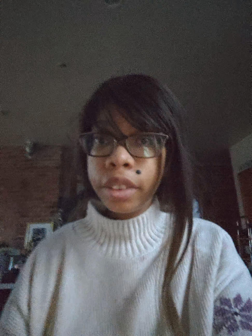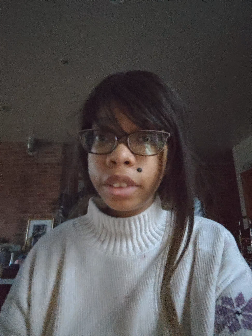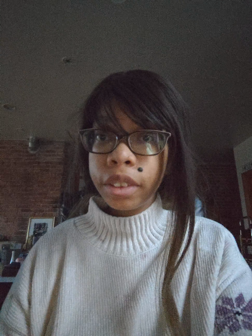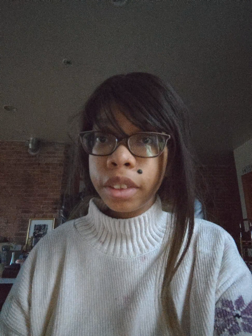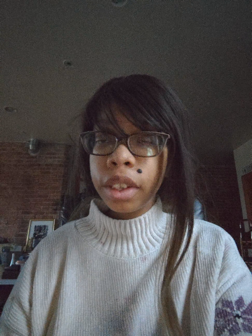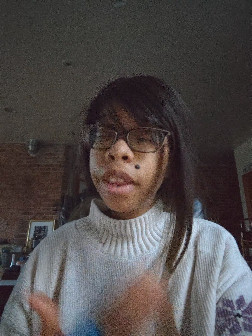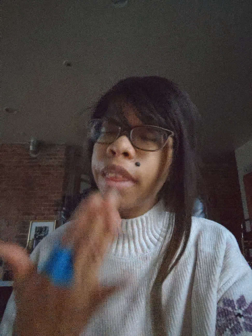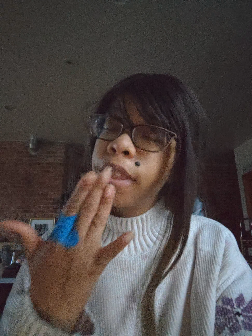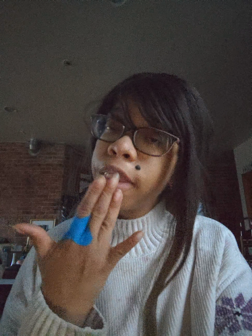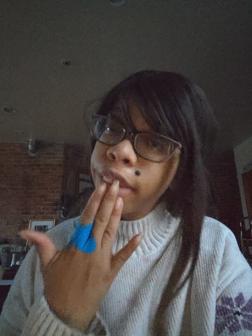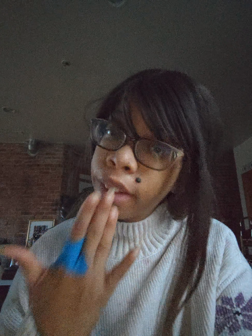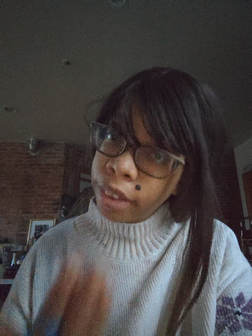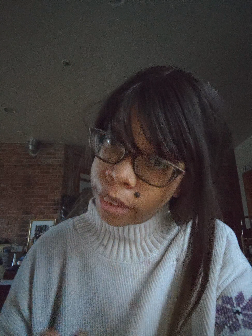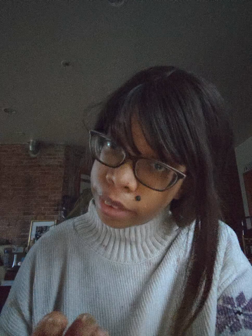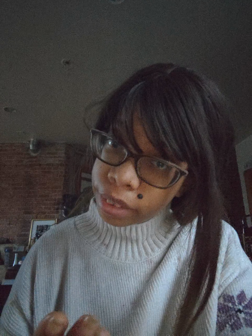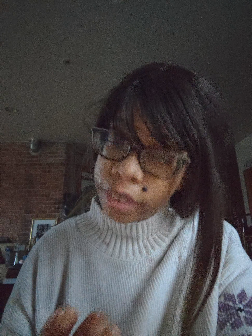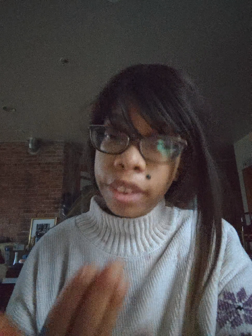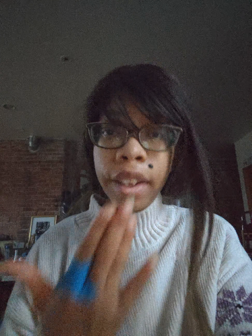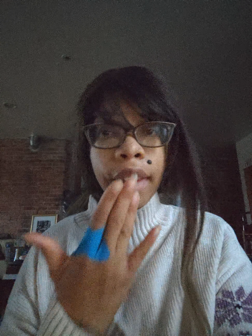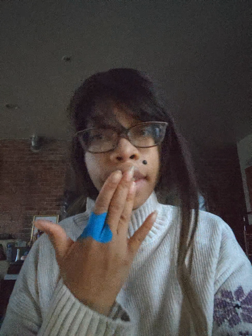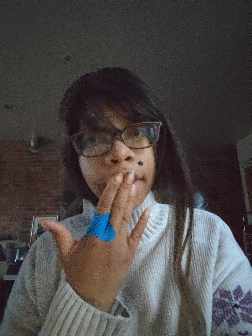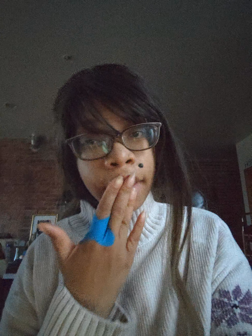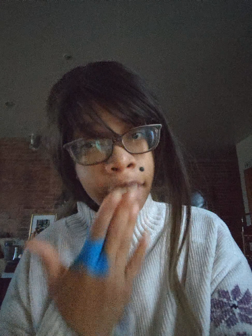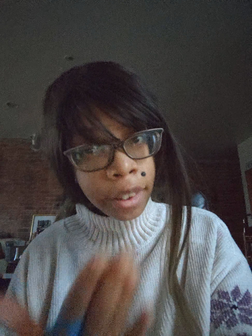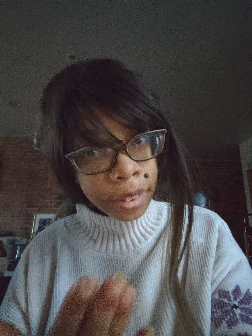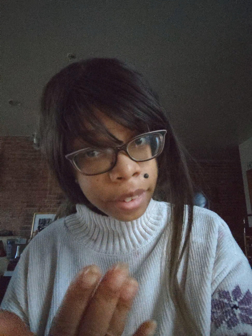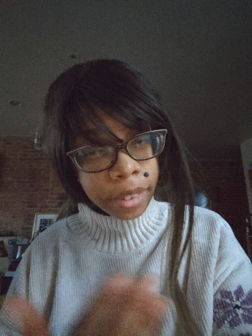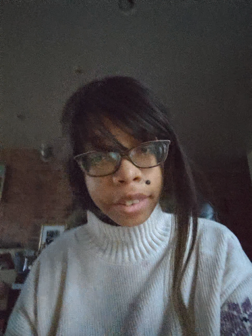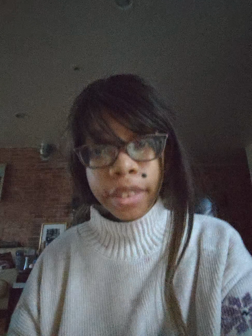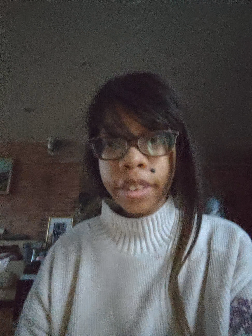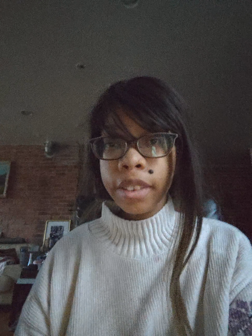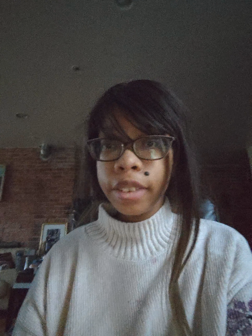thank you